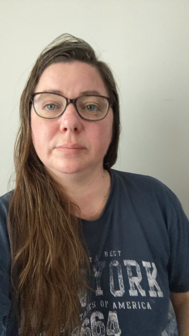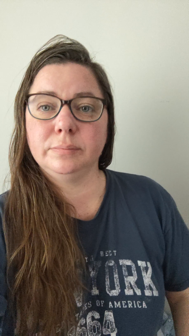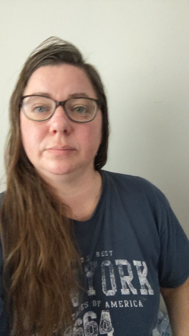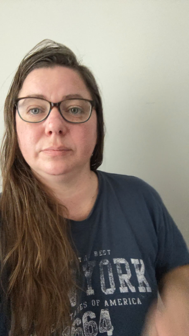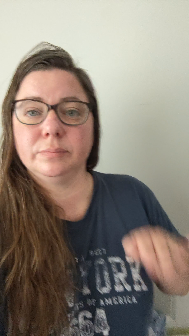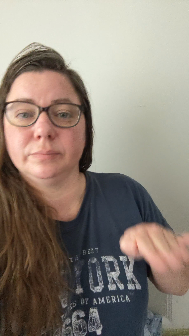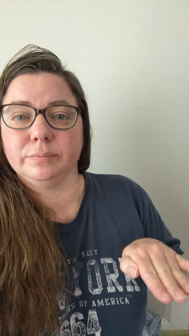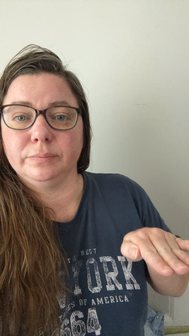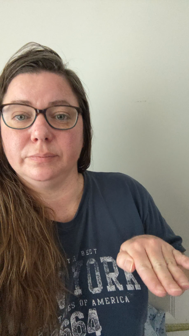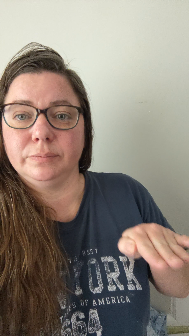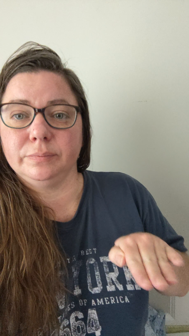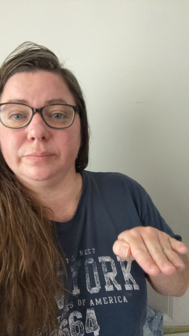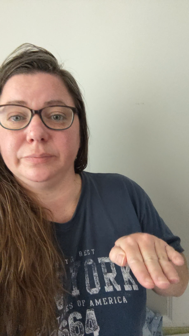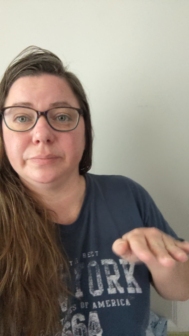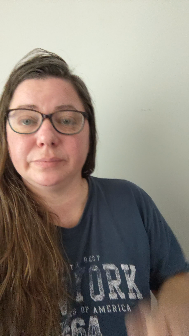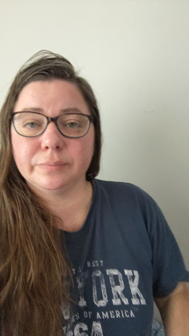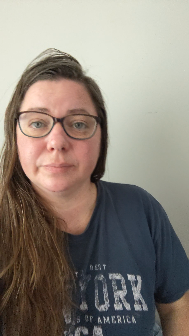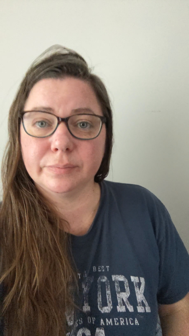penguin